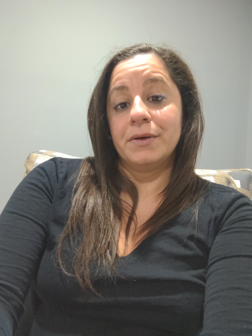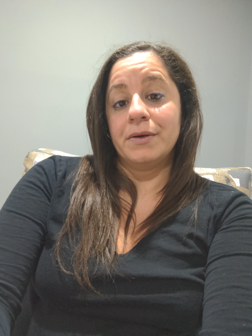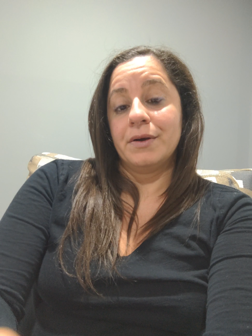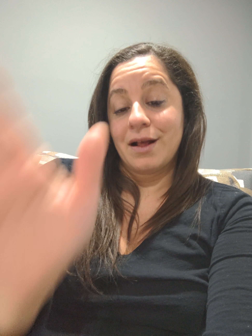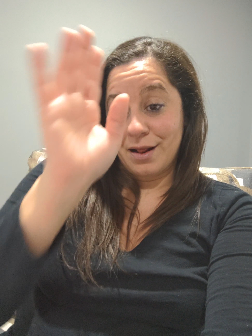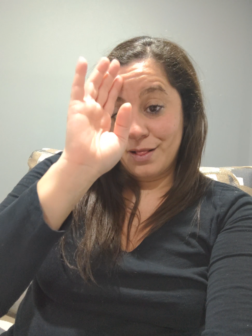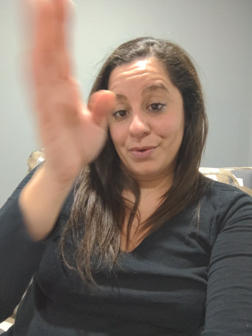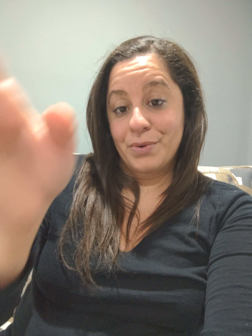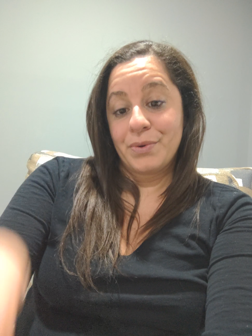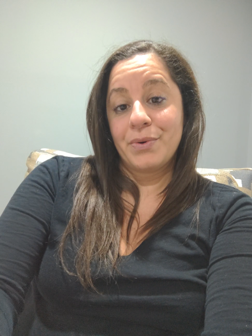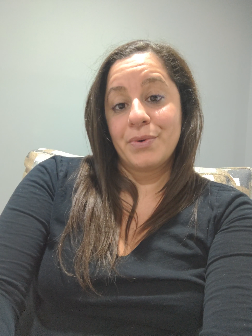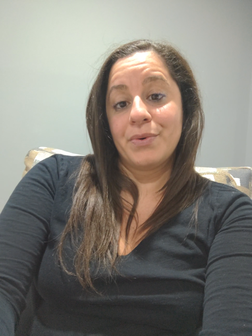hello